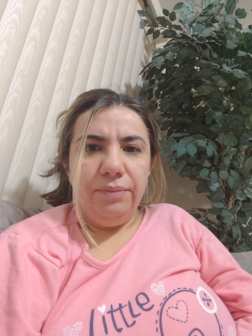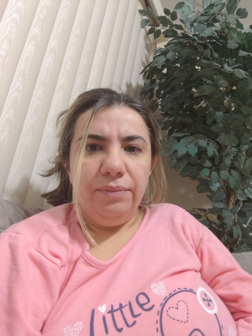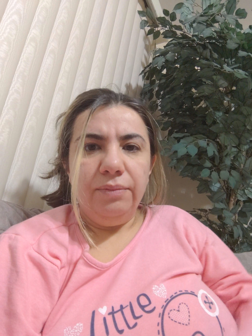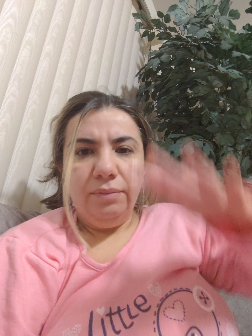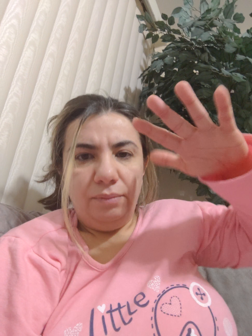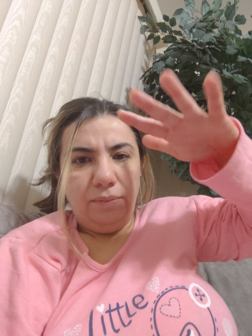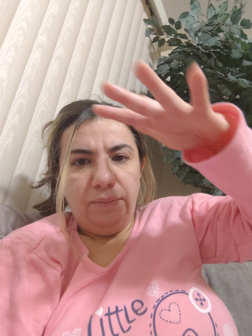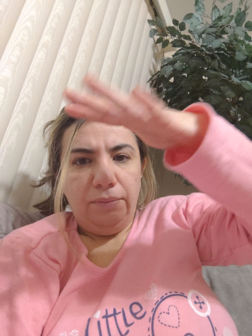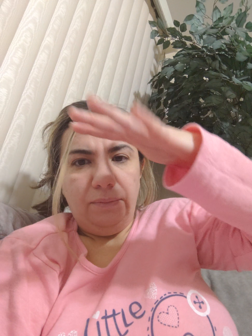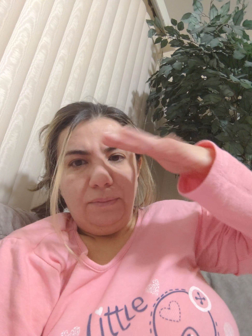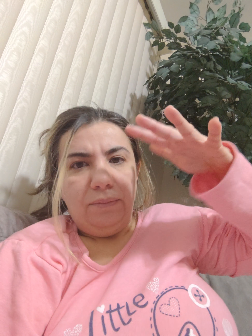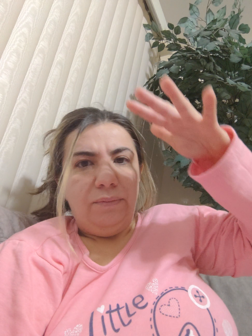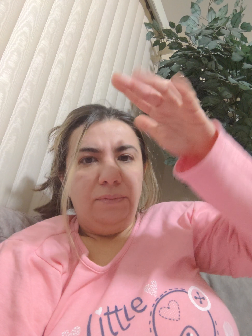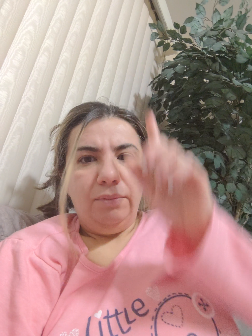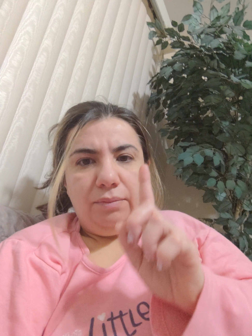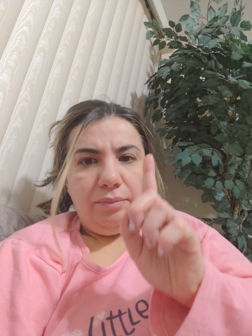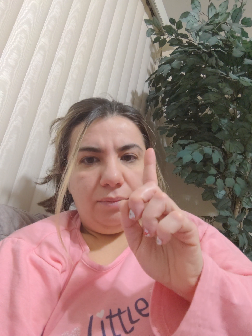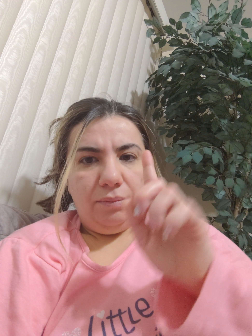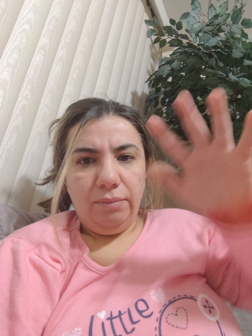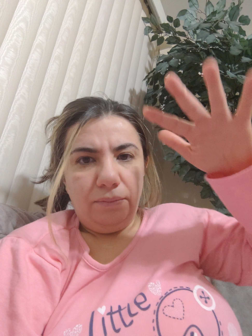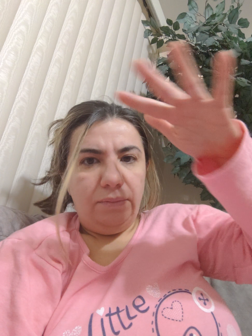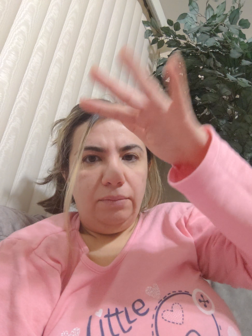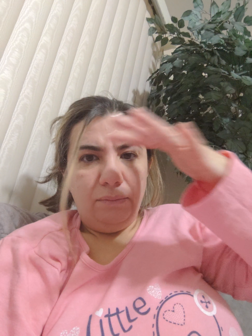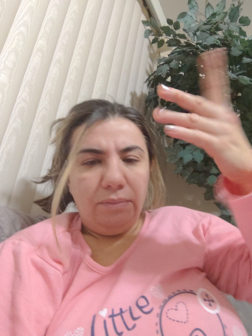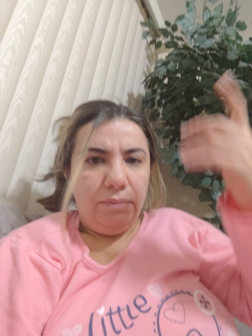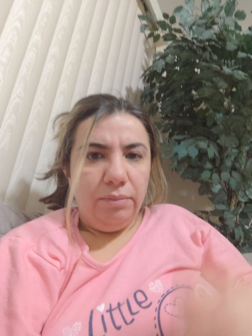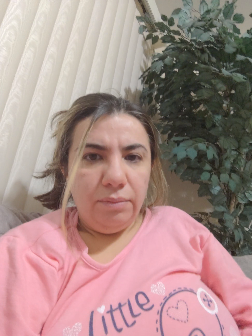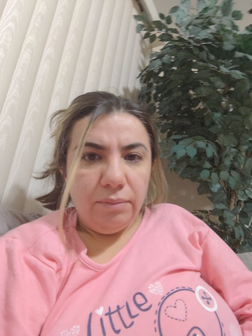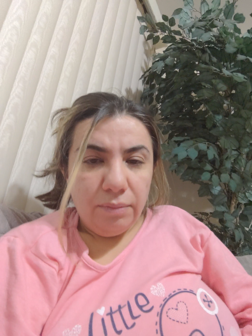helicopter